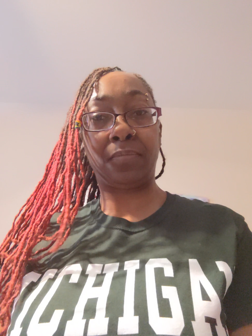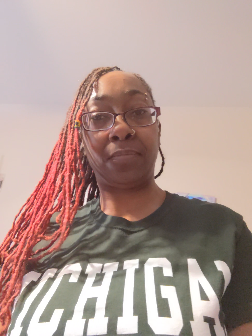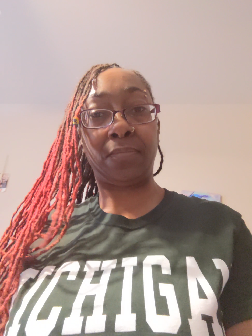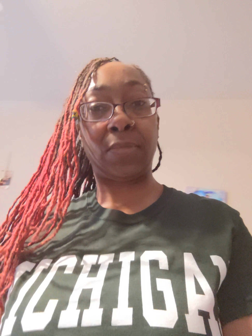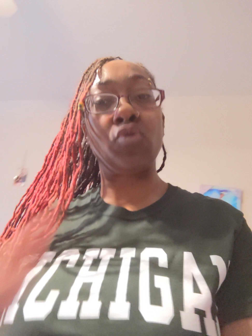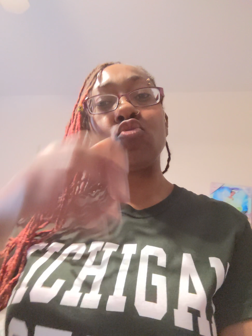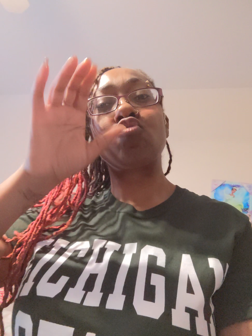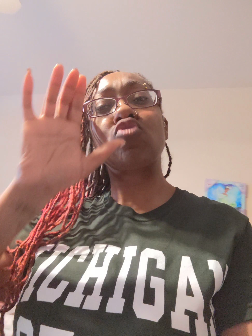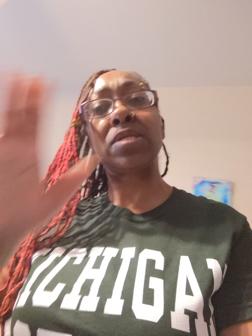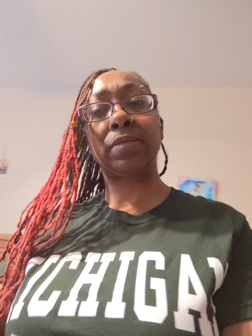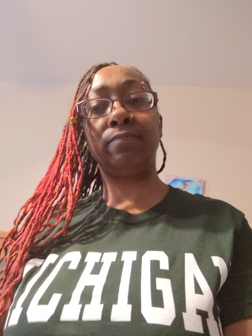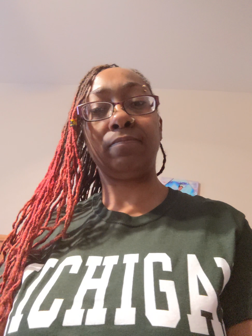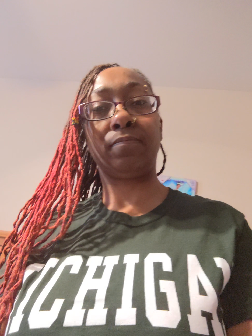drink